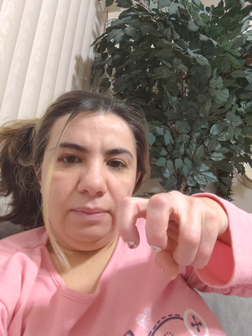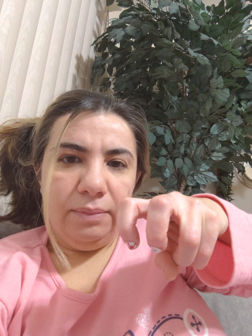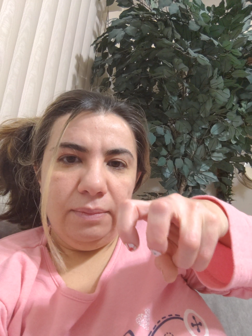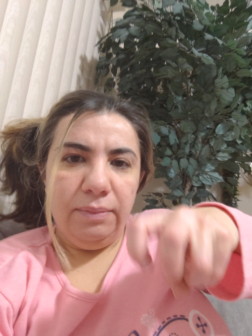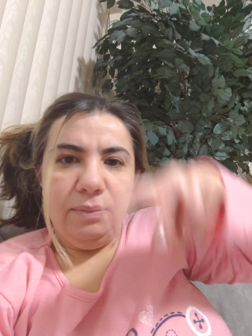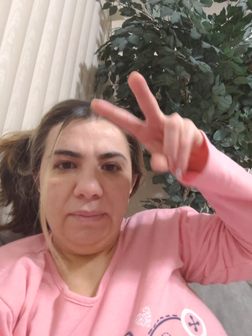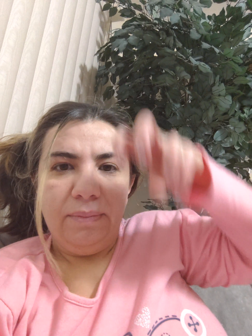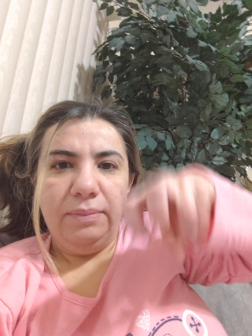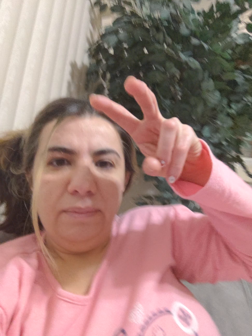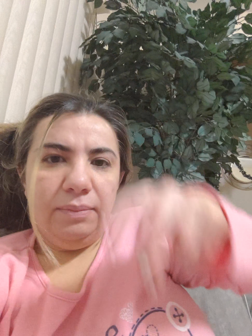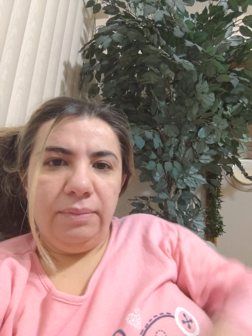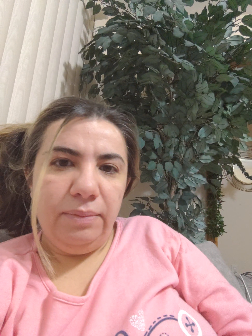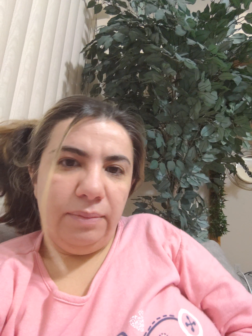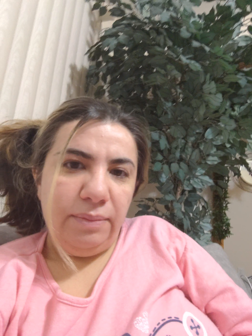jump